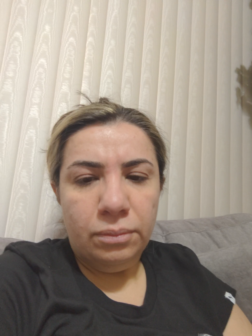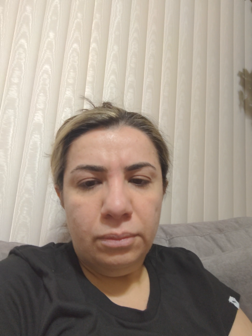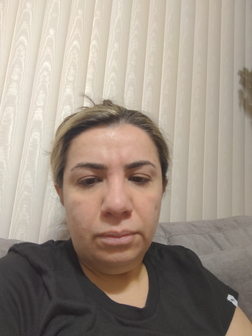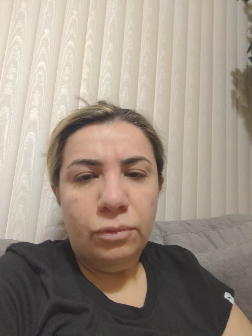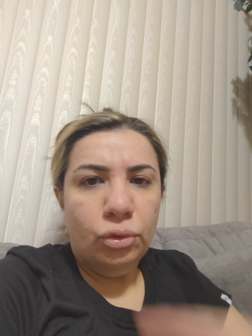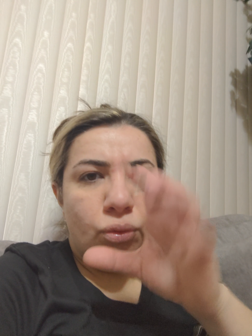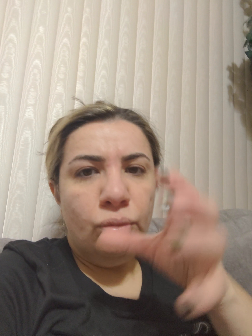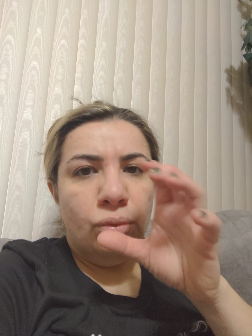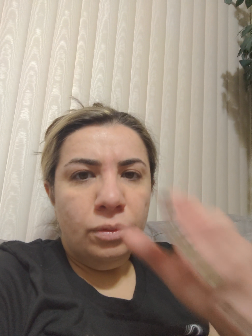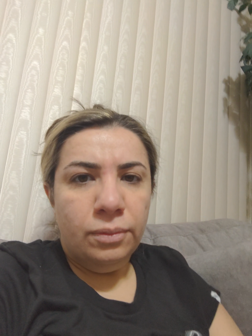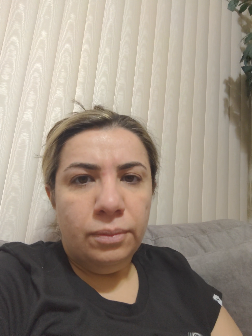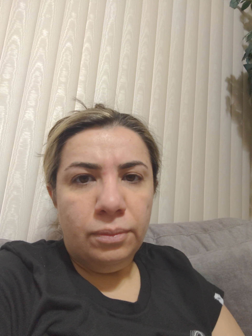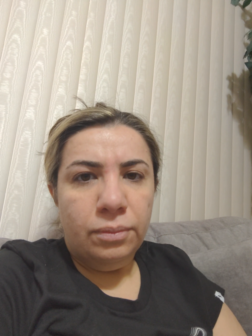drink